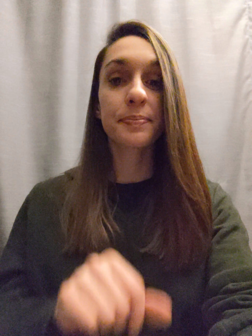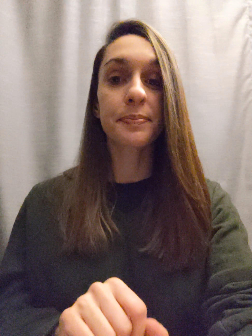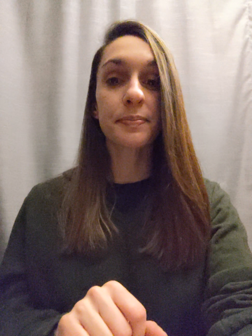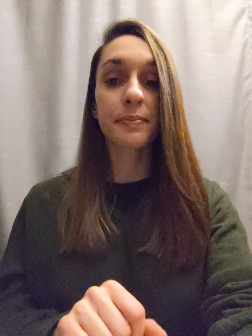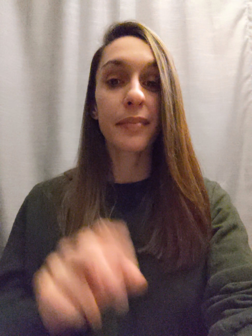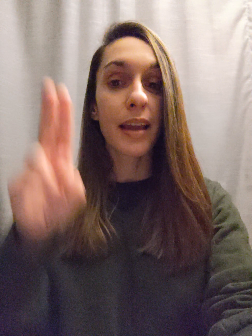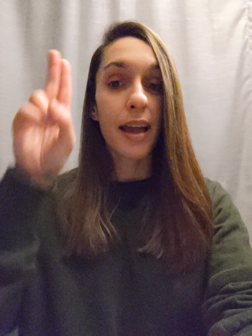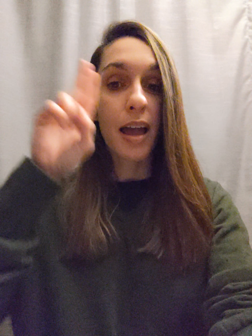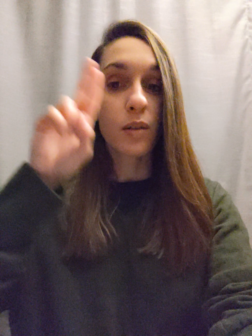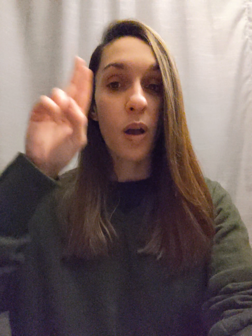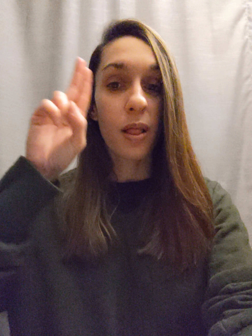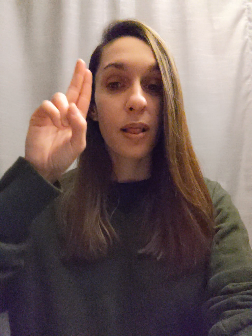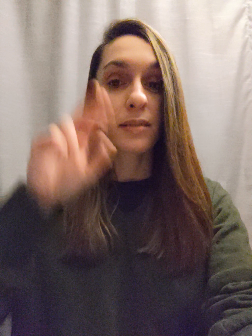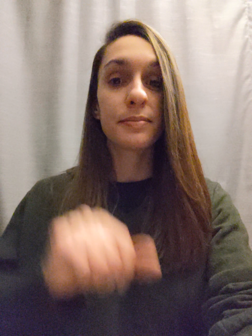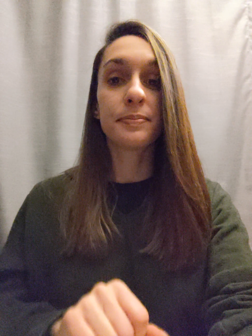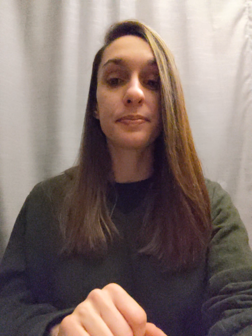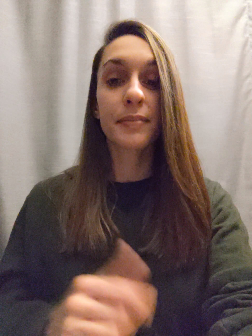uncle